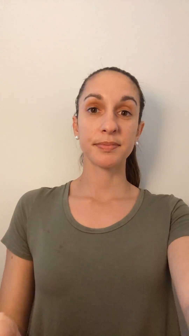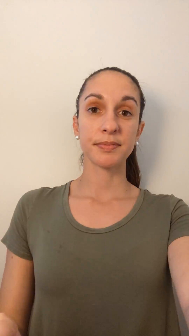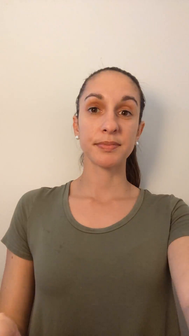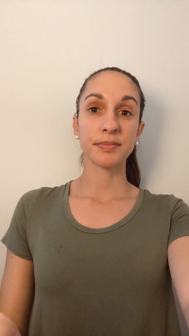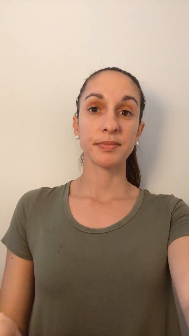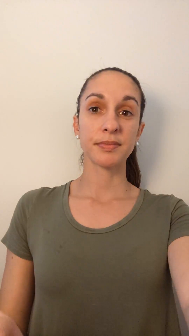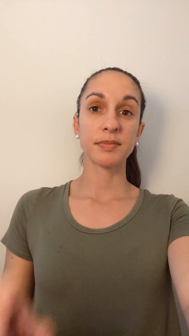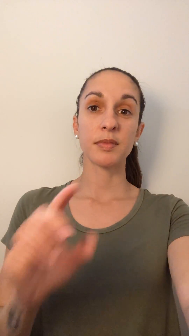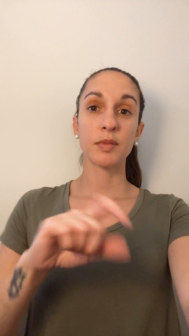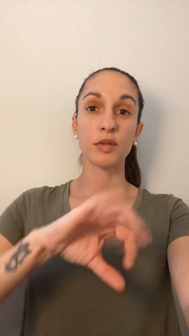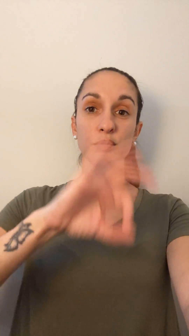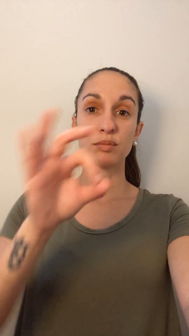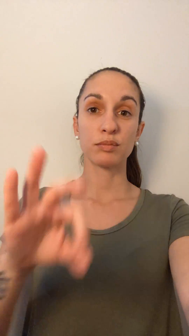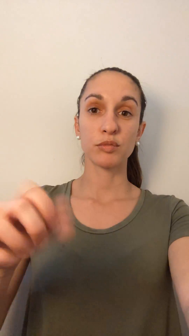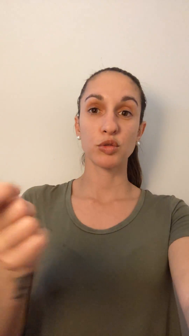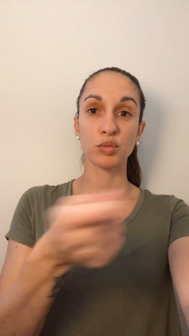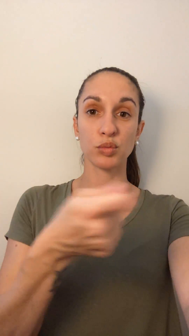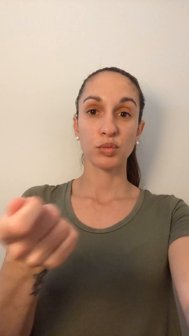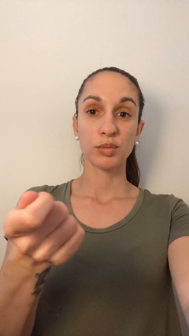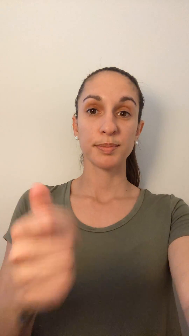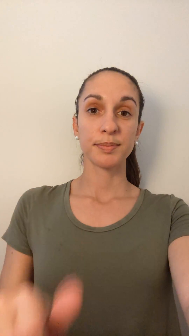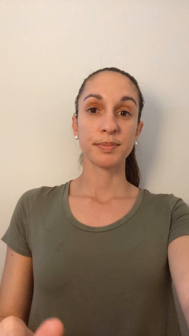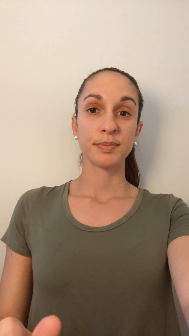hose